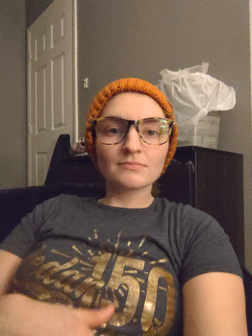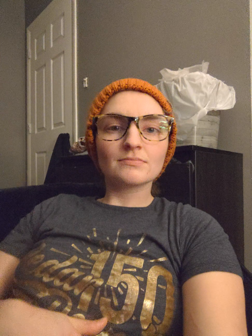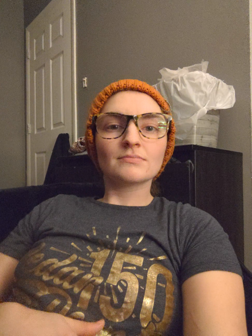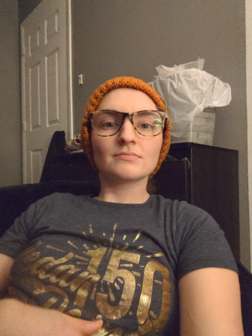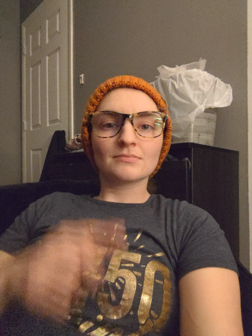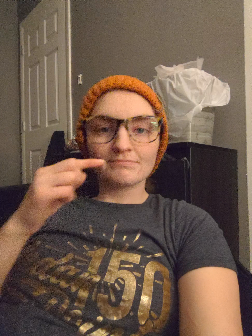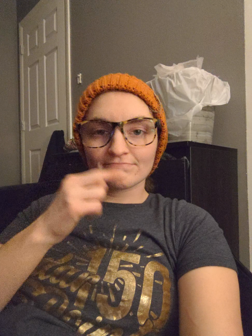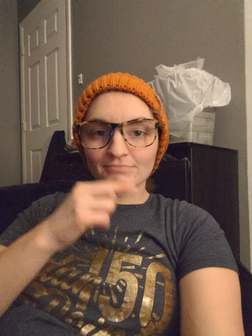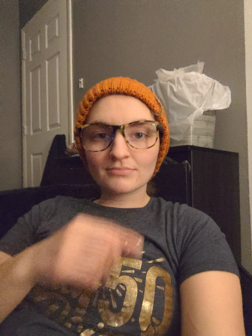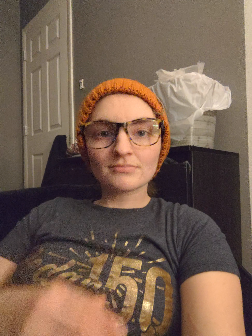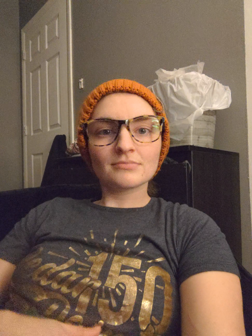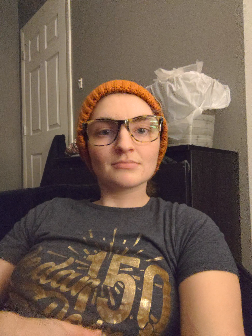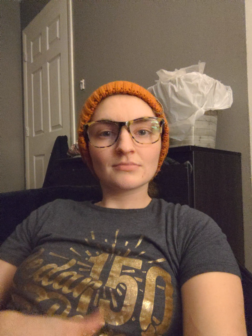toothbrush